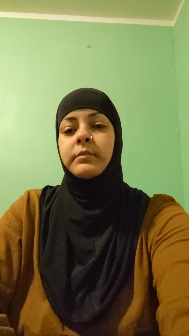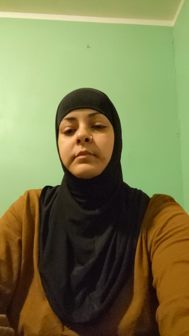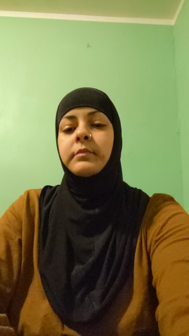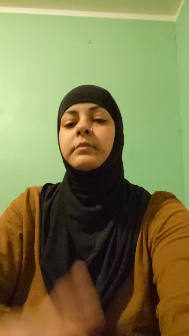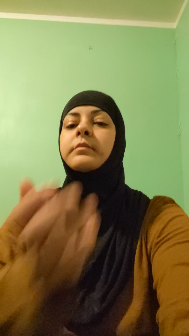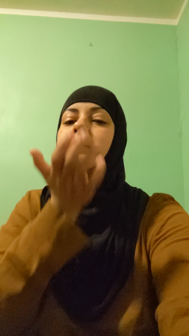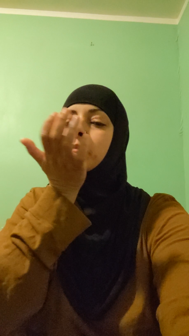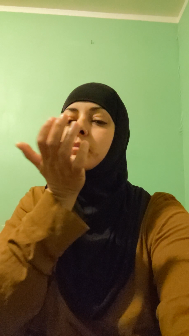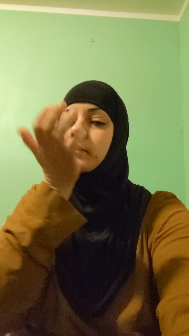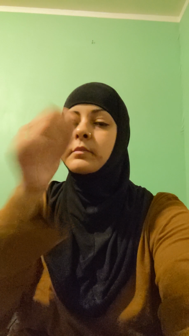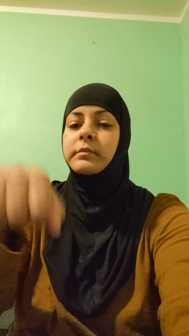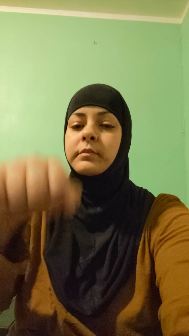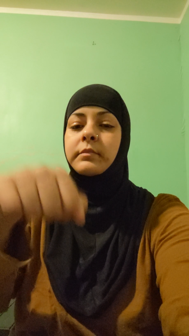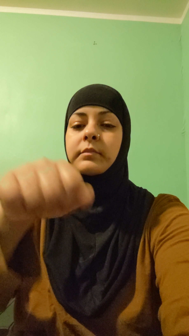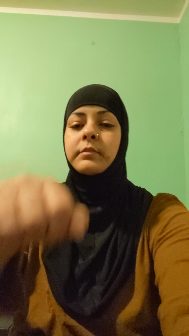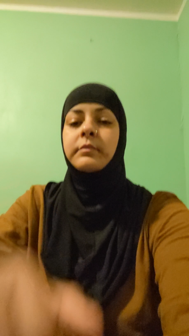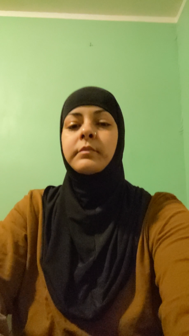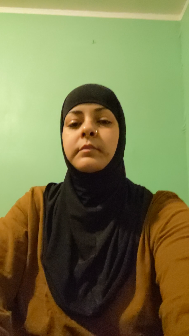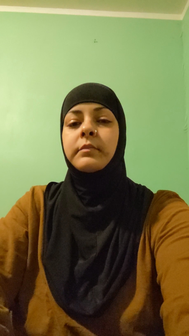lawn mower